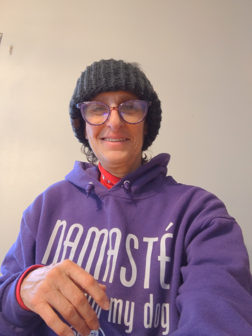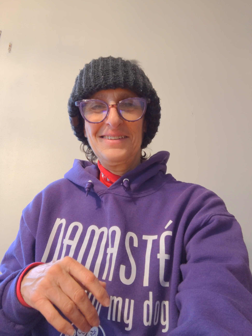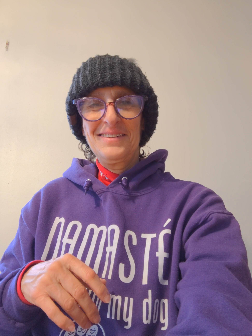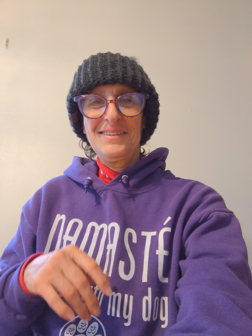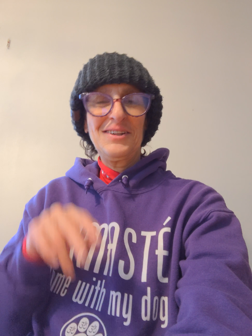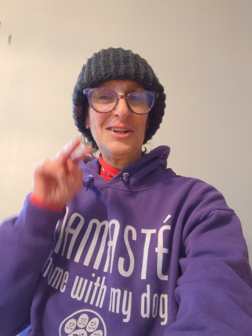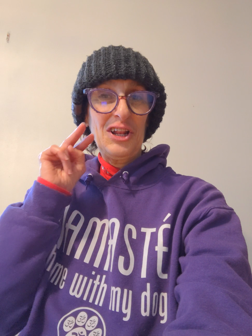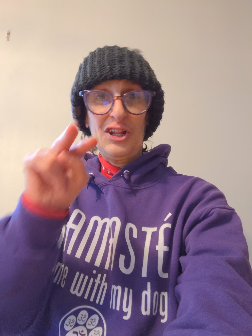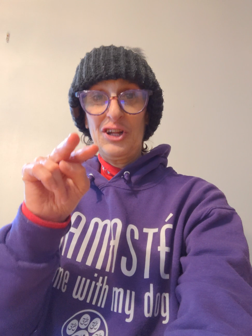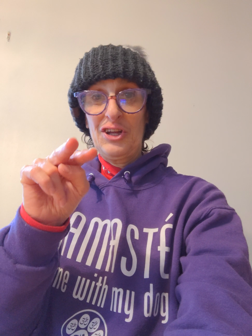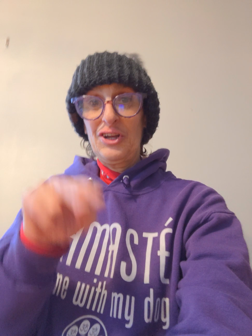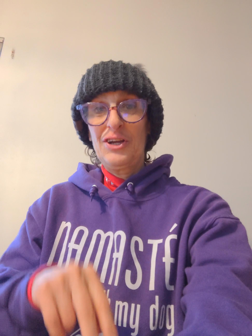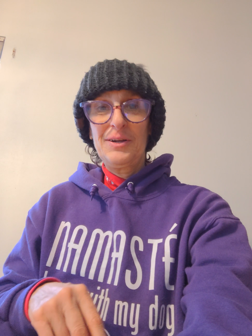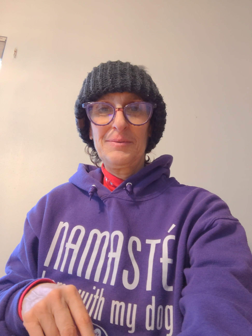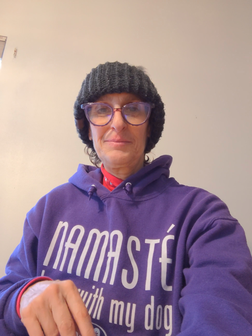look